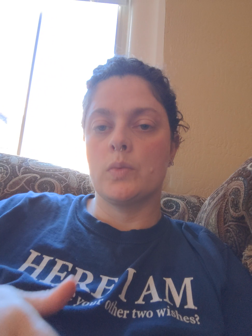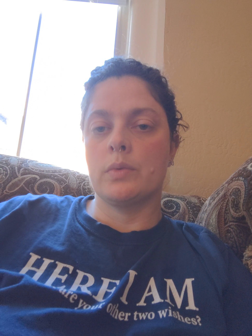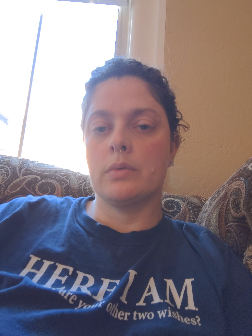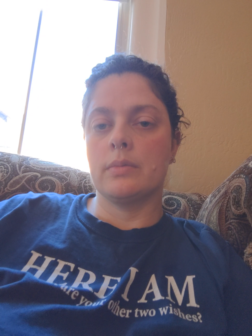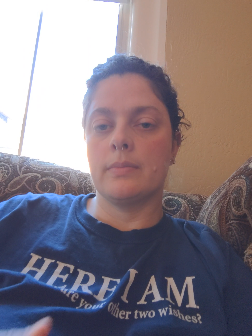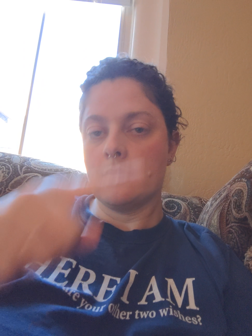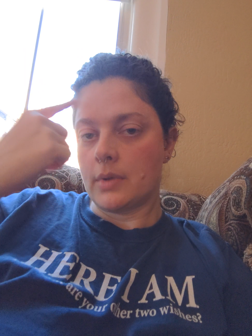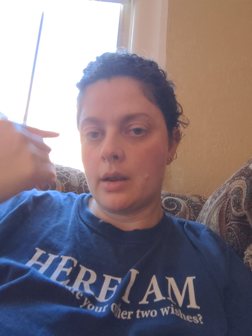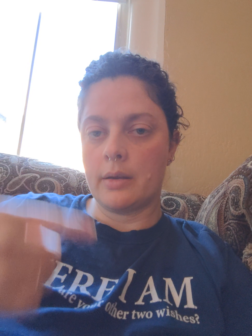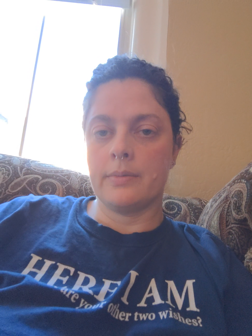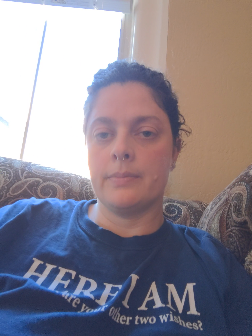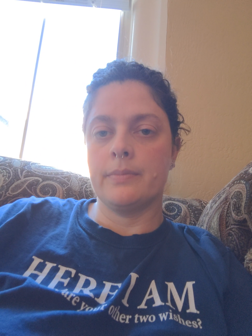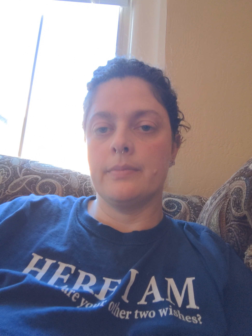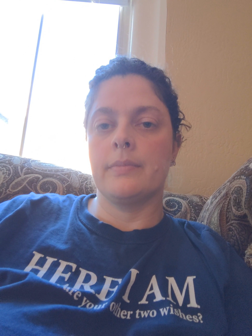black